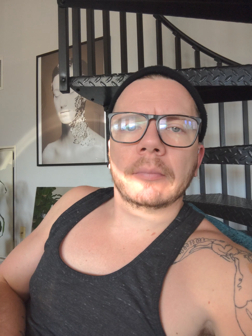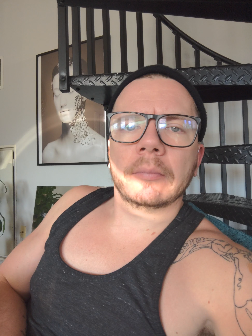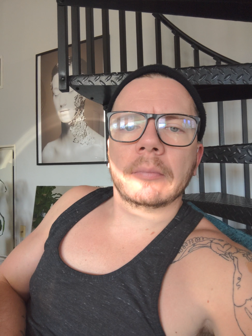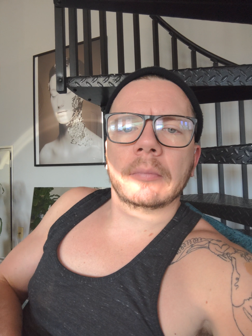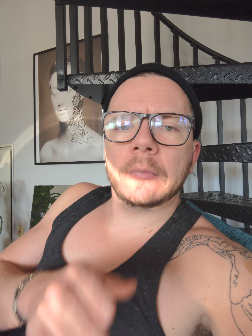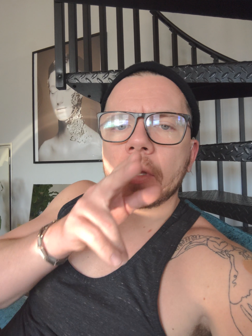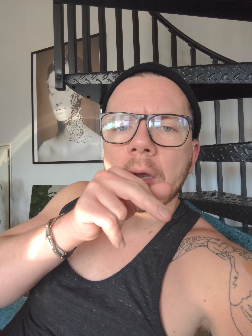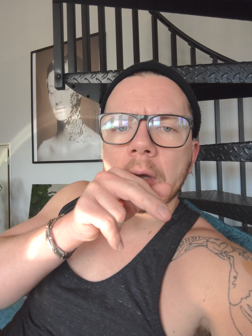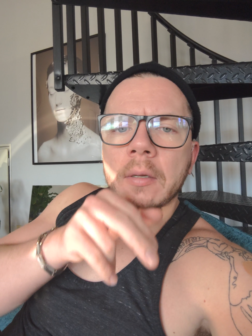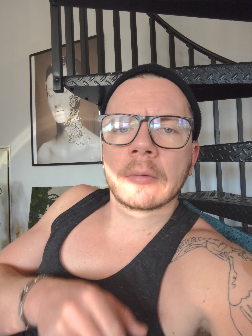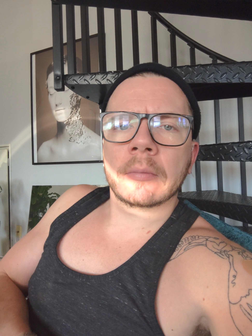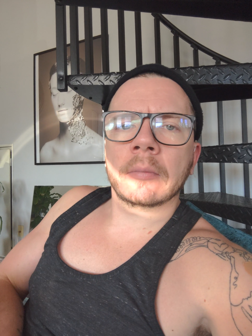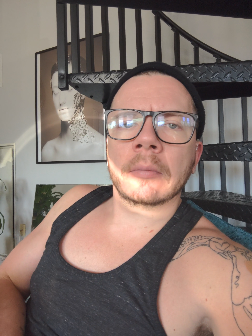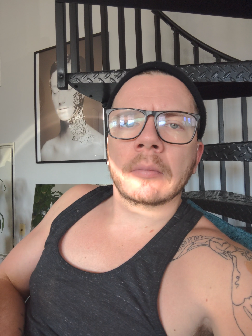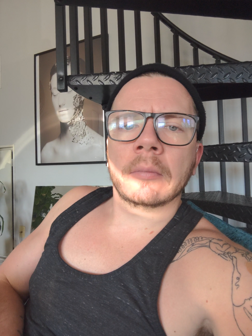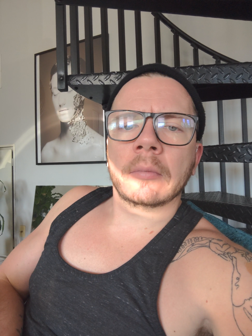tongue